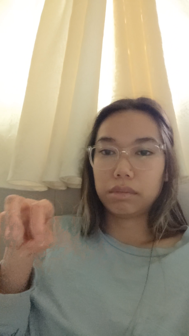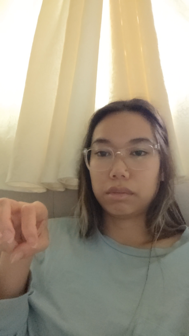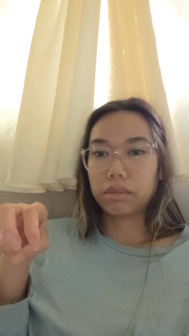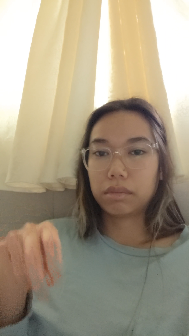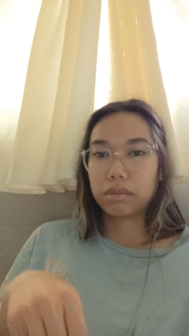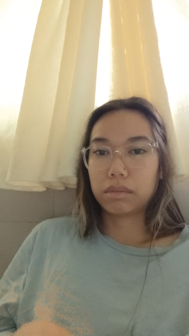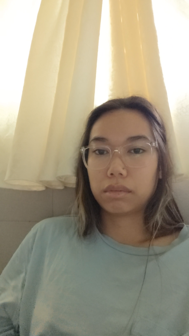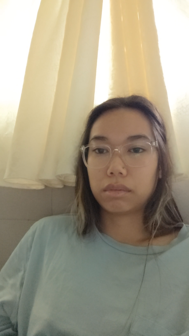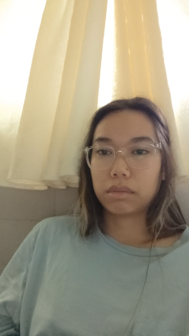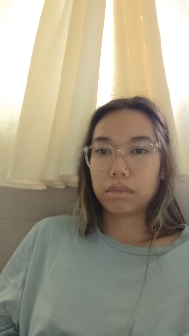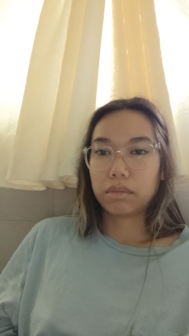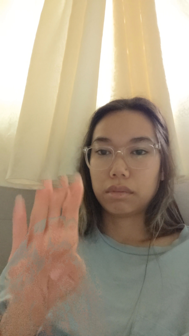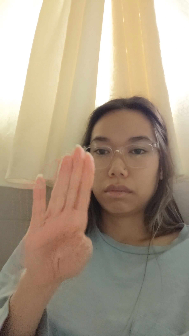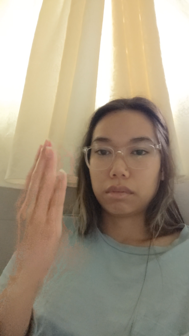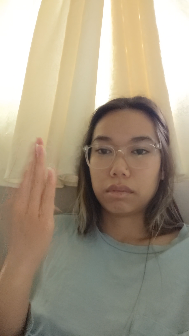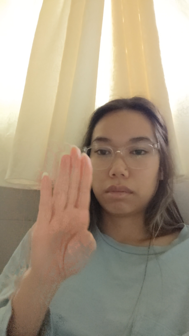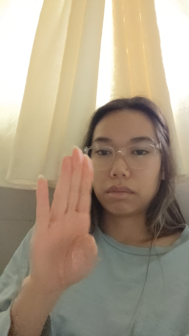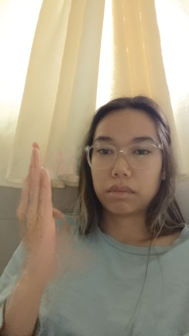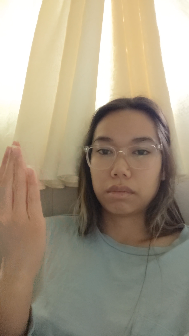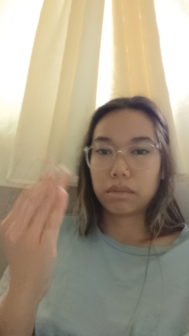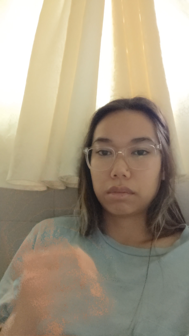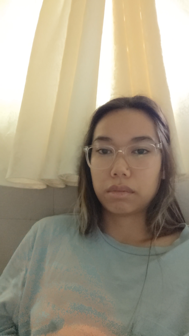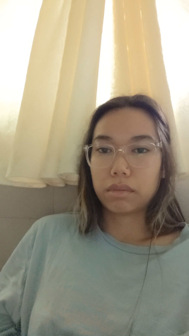door